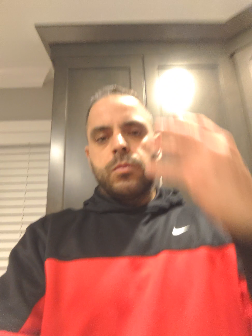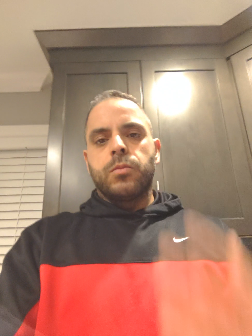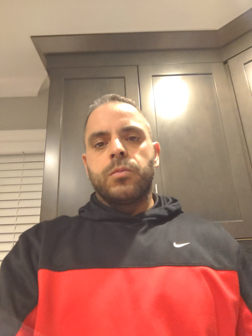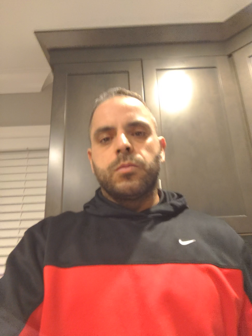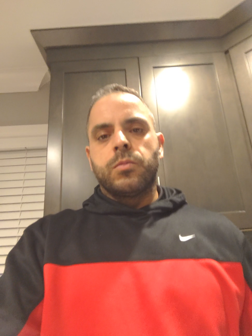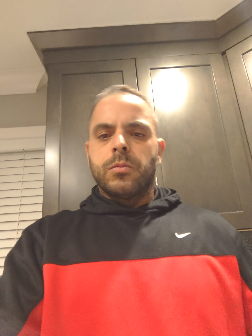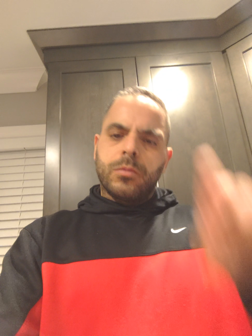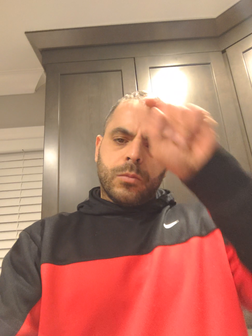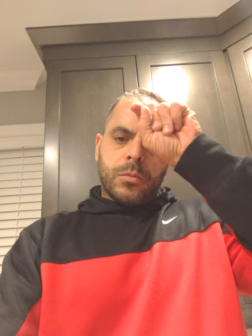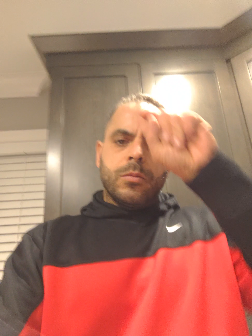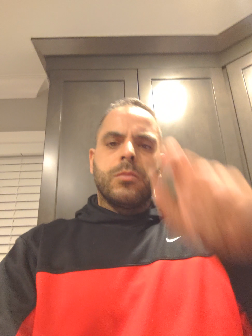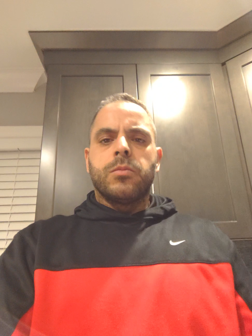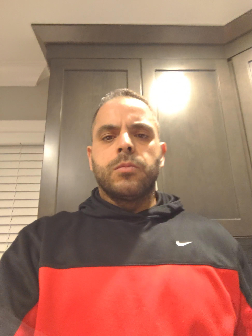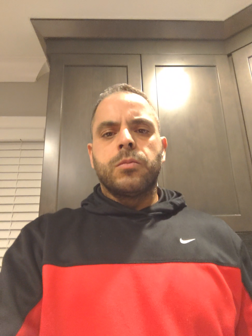puzzle